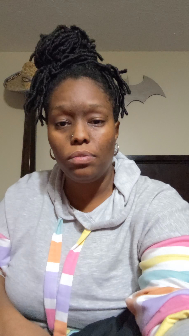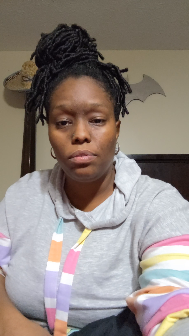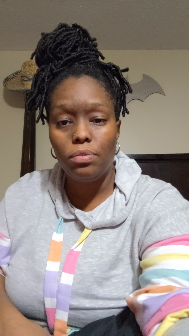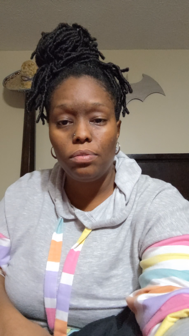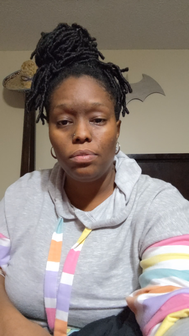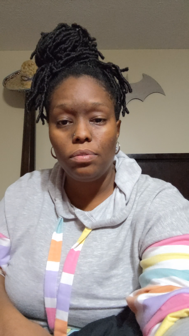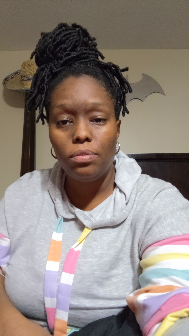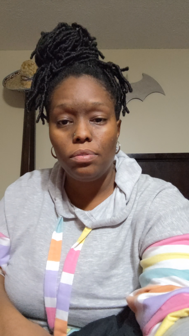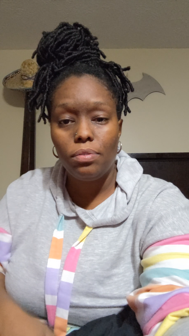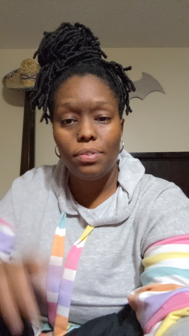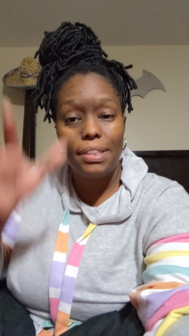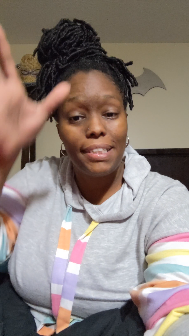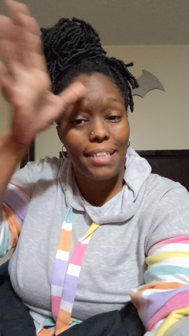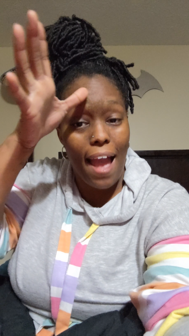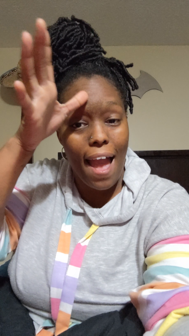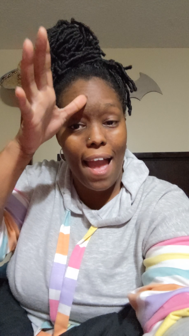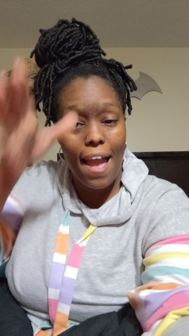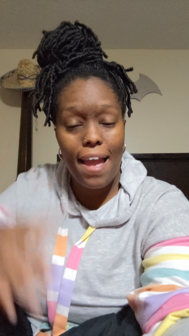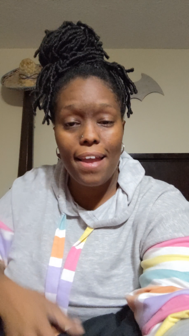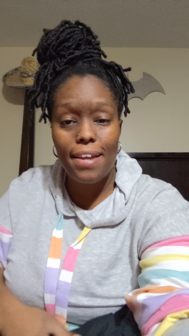daddy